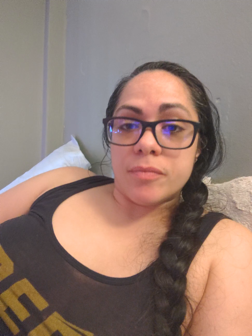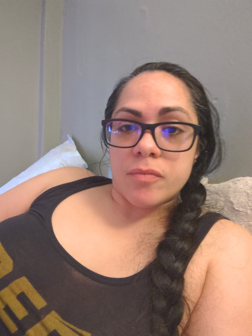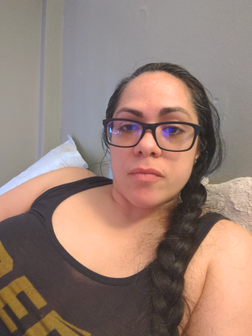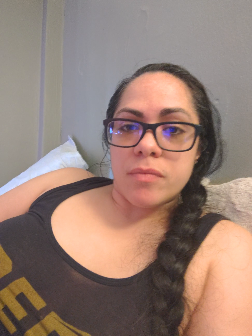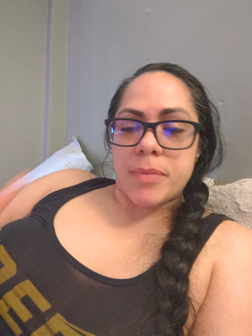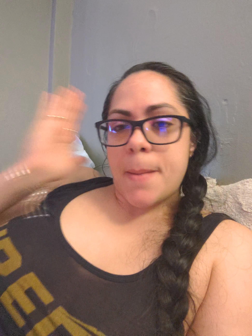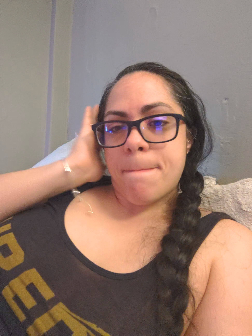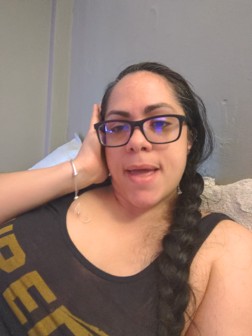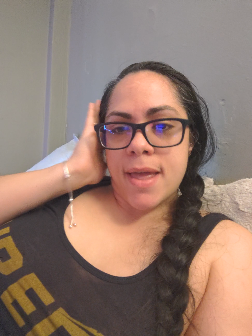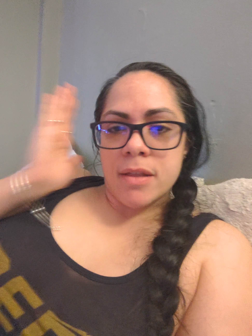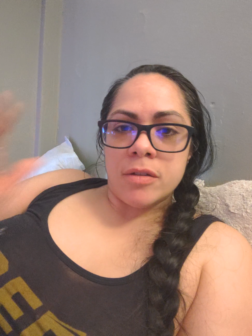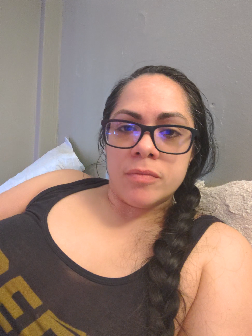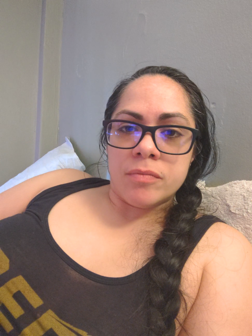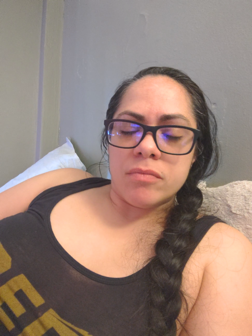bed